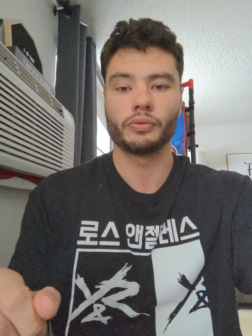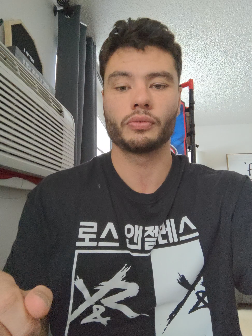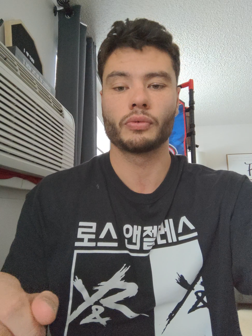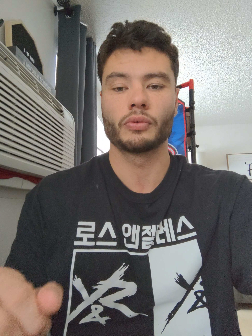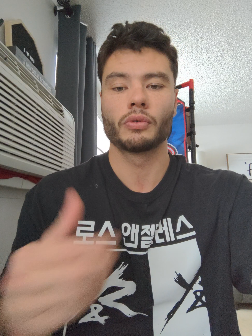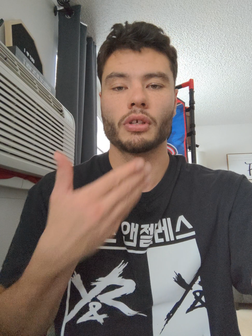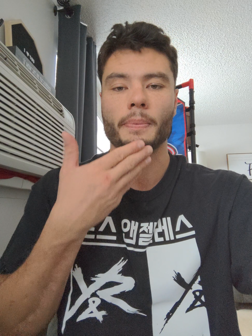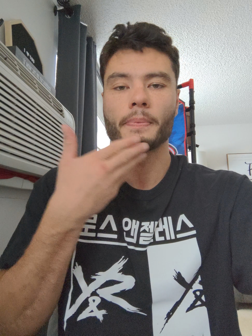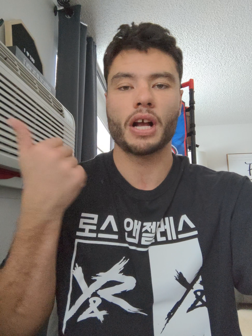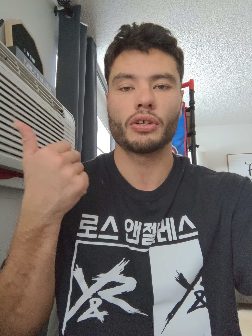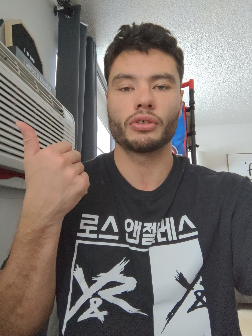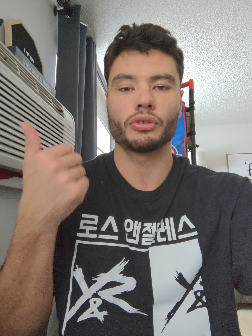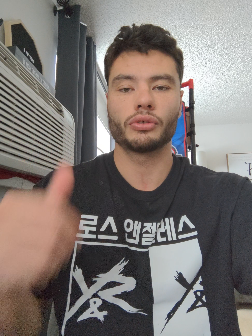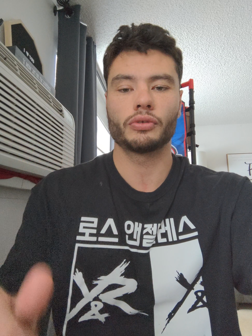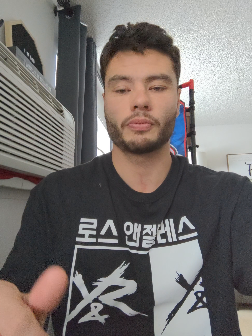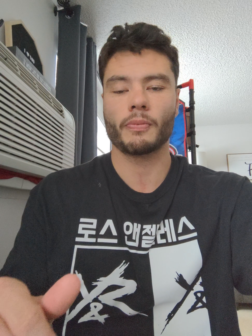better